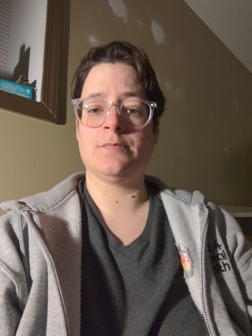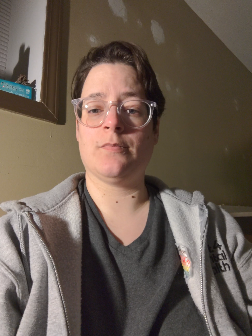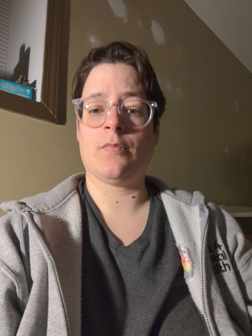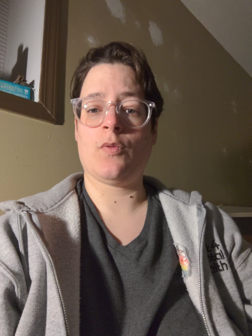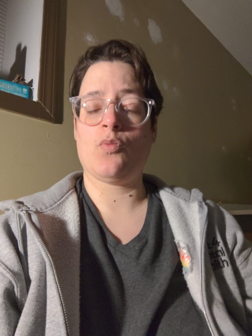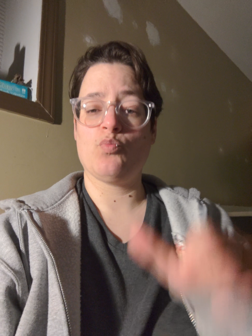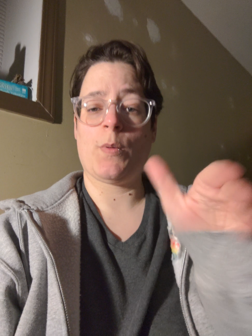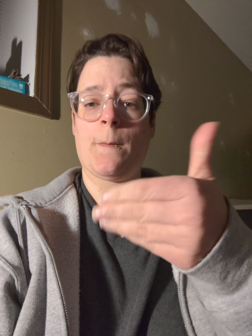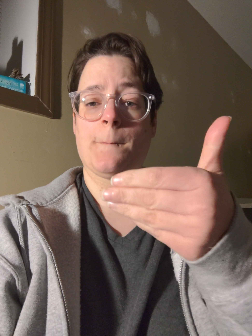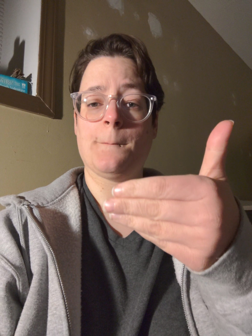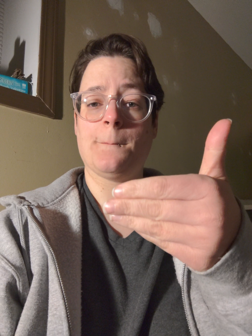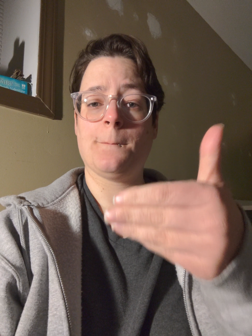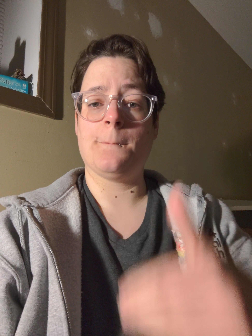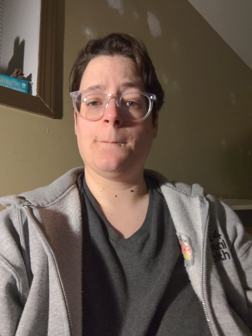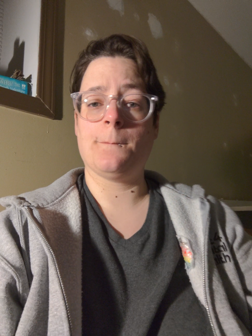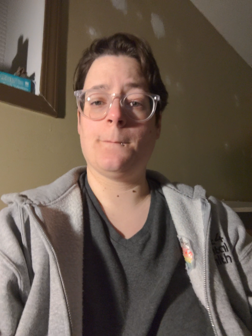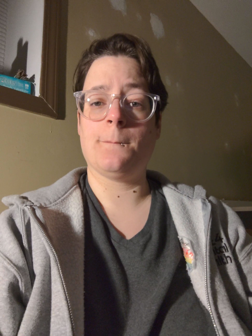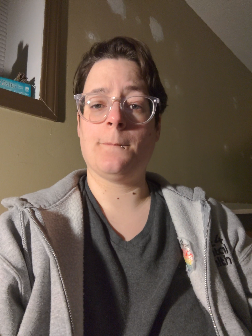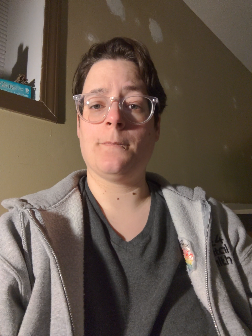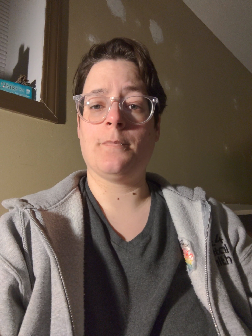room